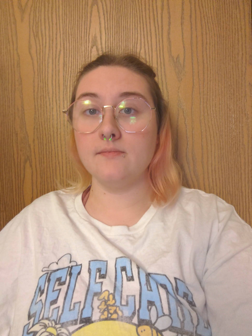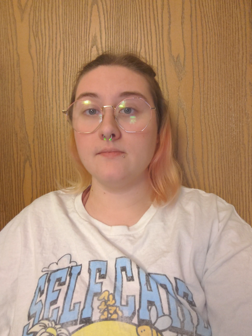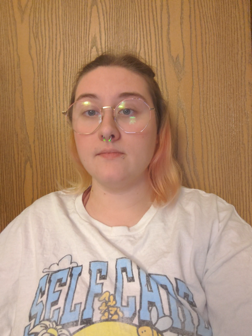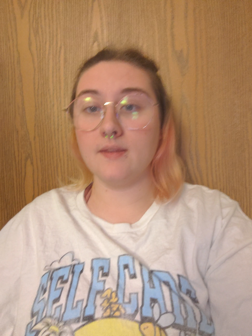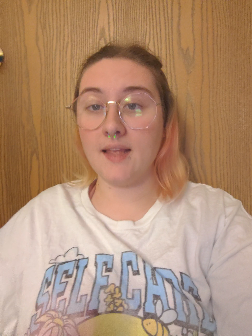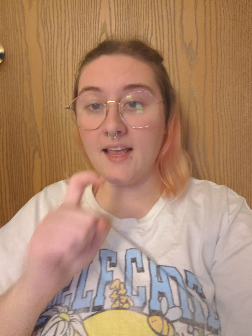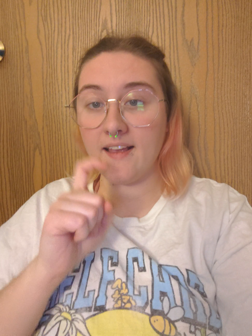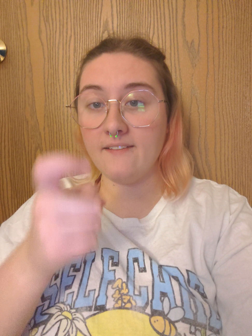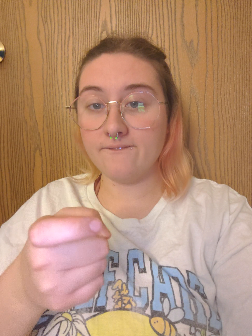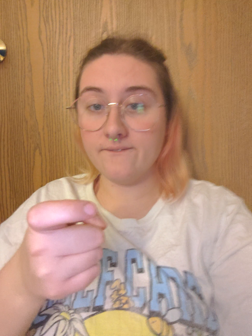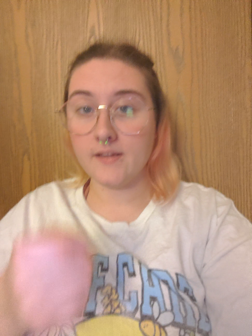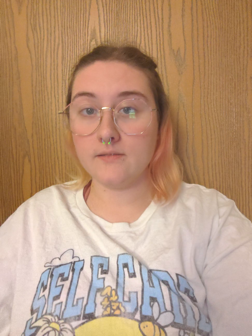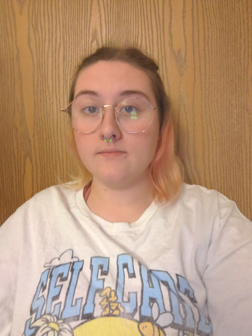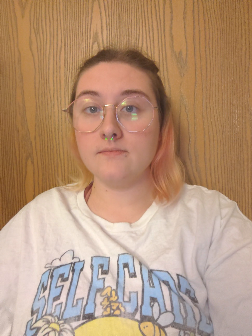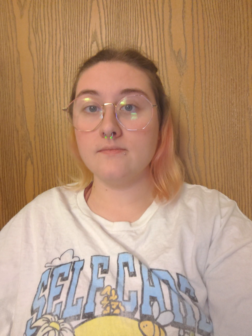gift